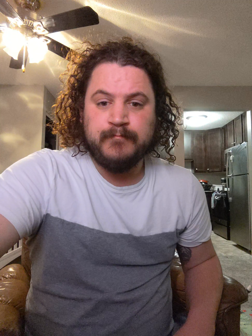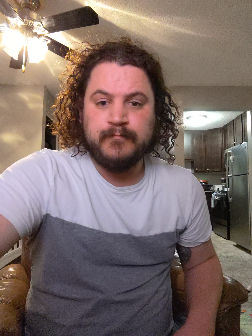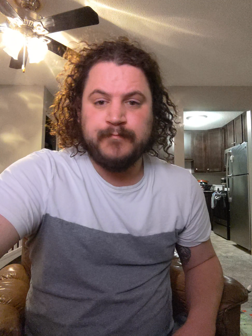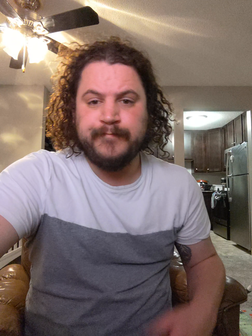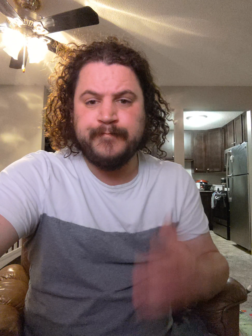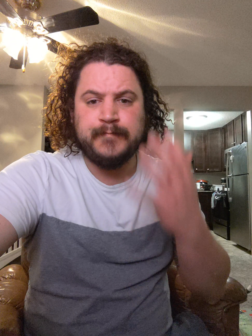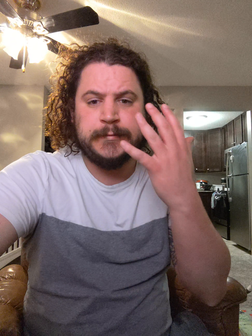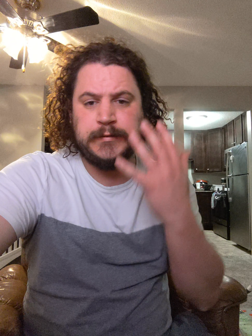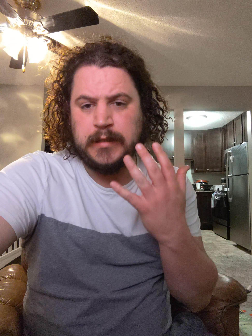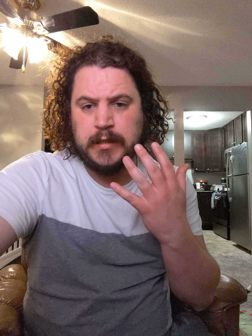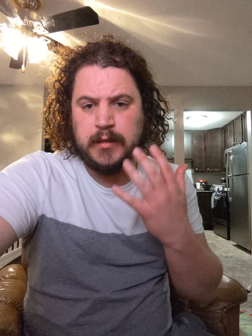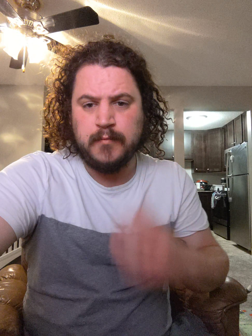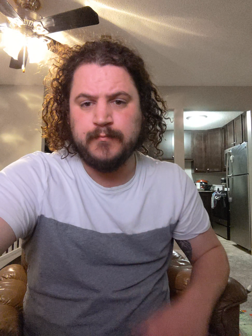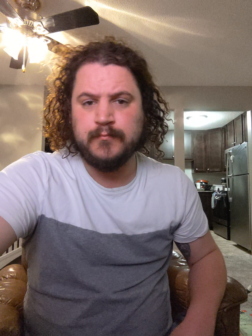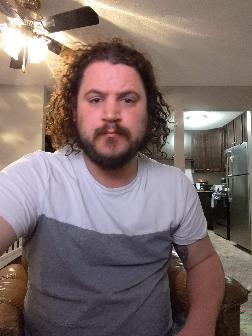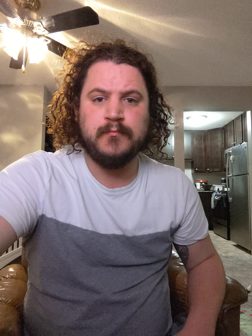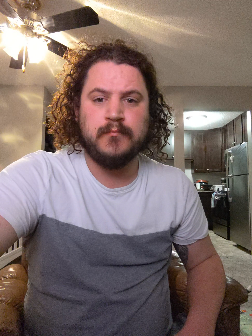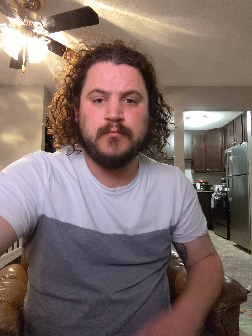sad